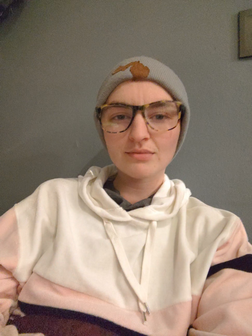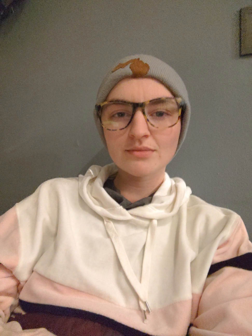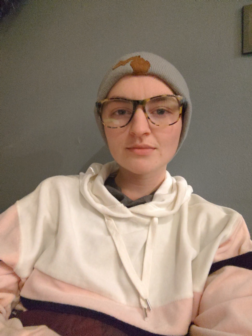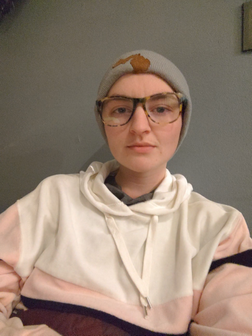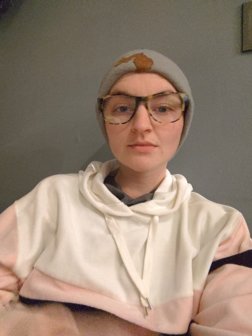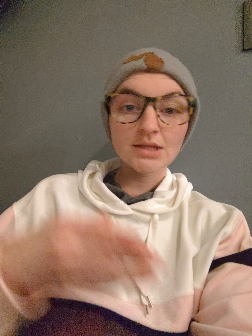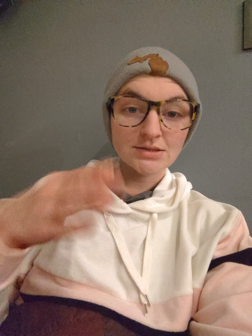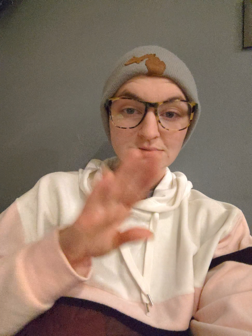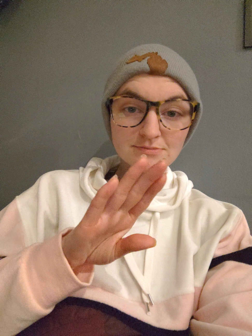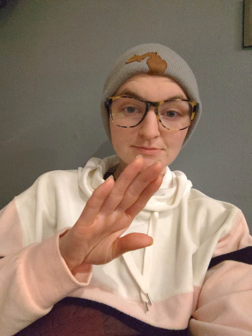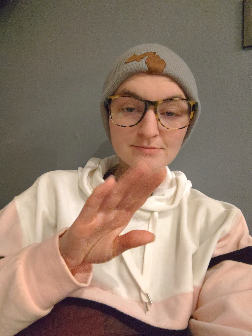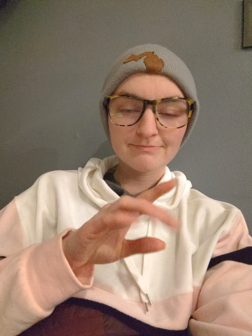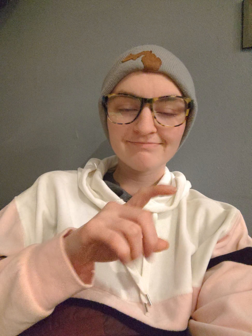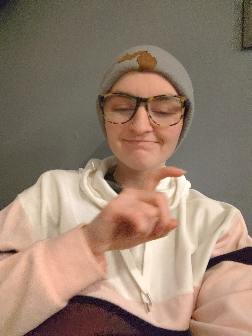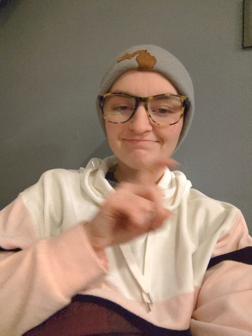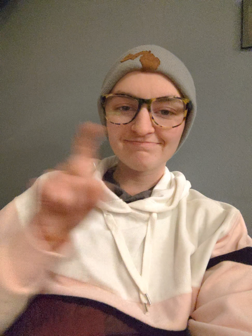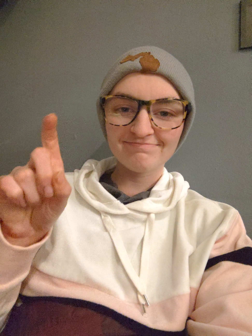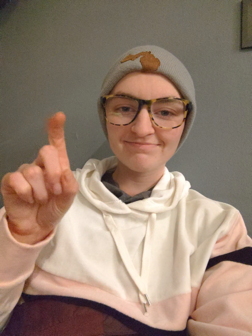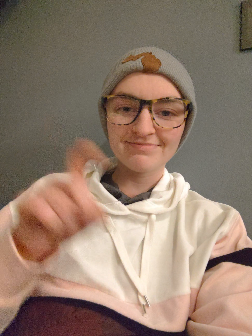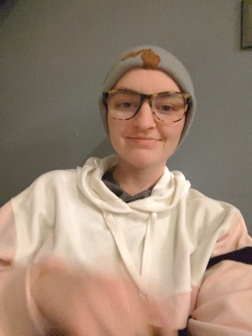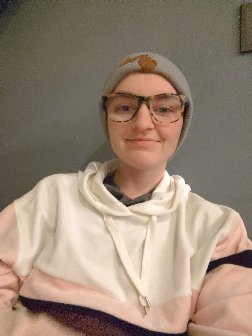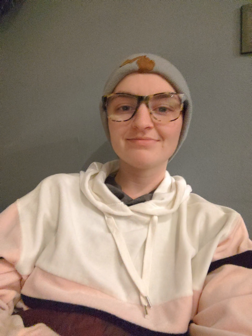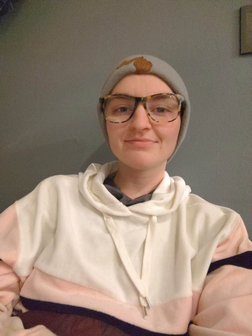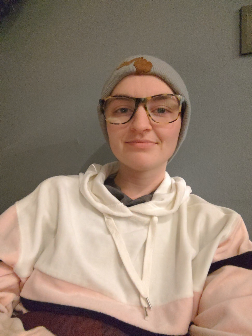closet